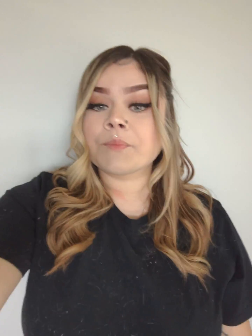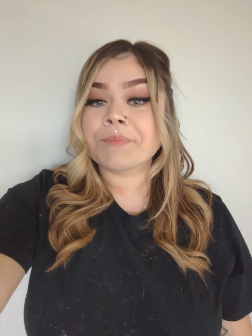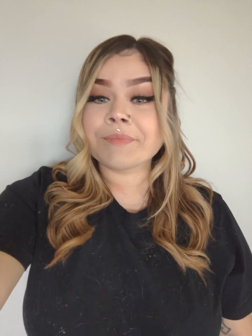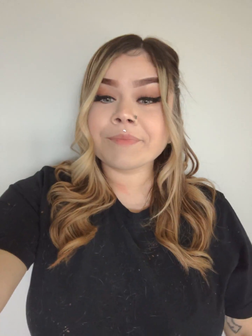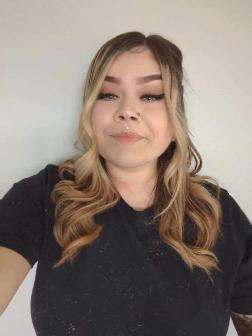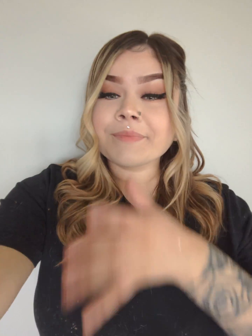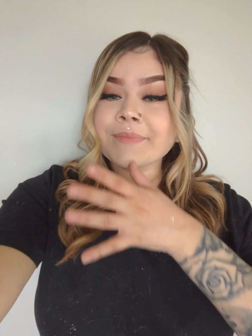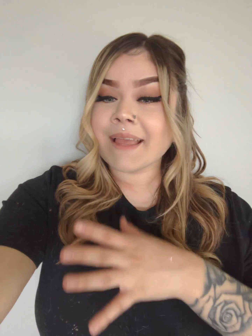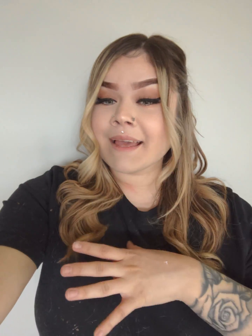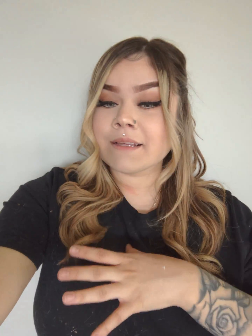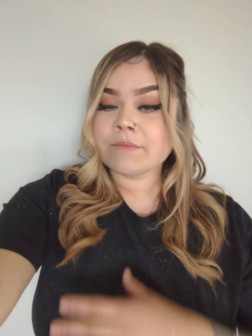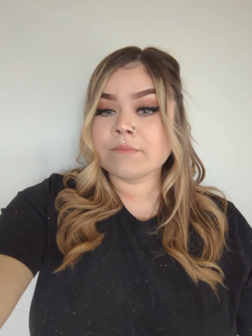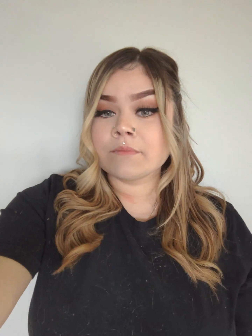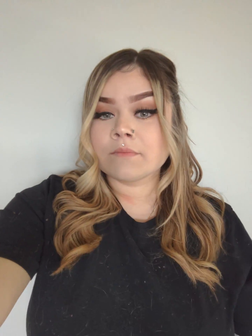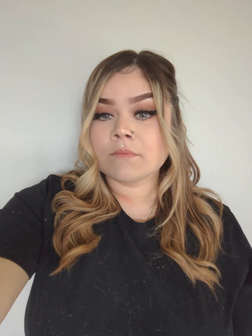lady